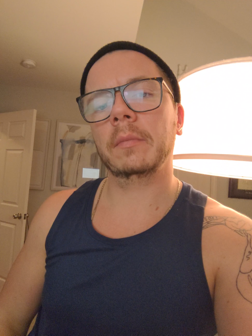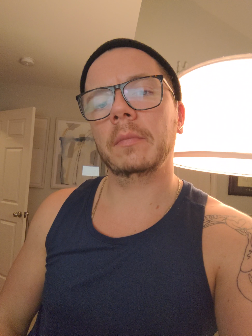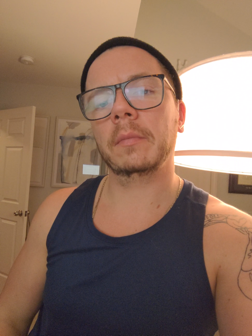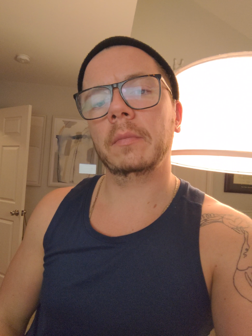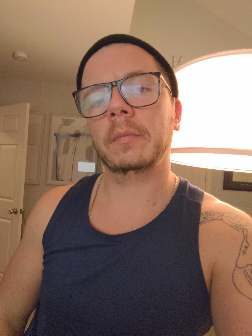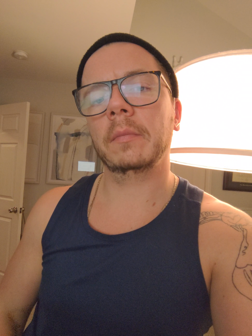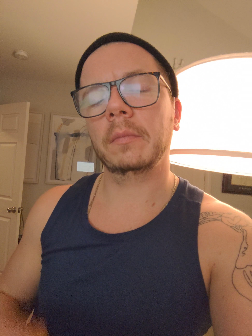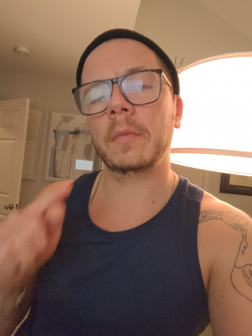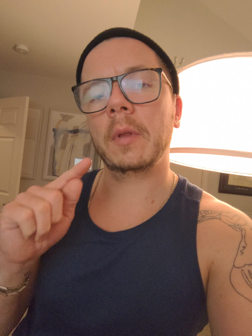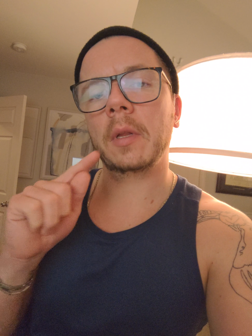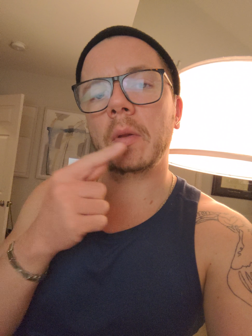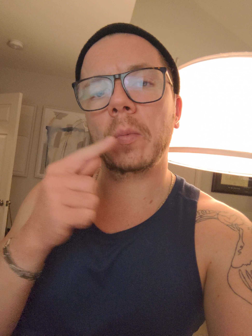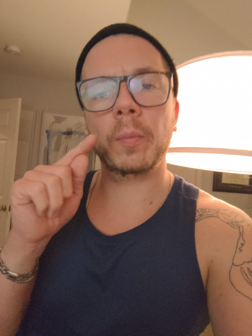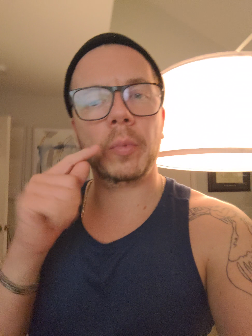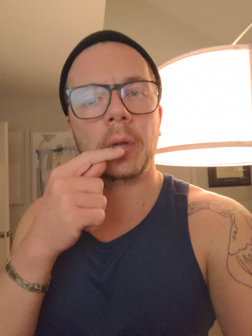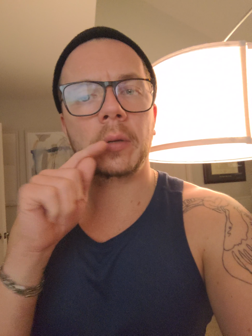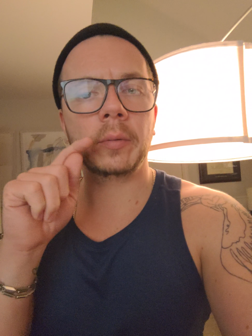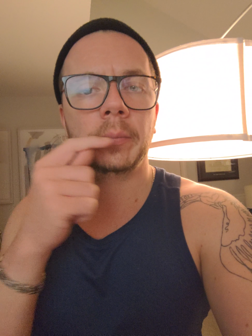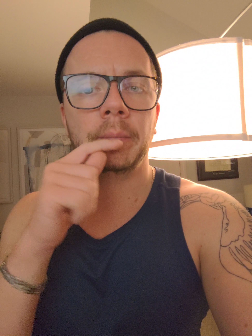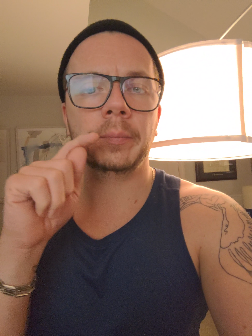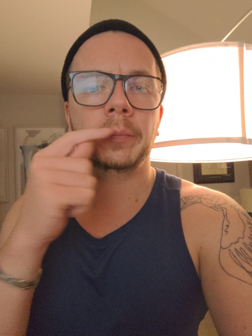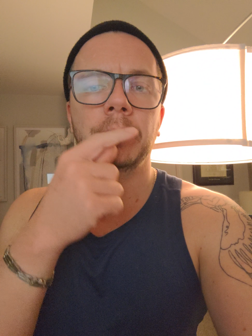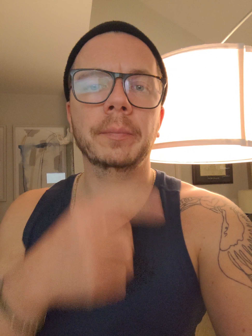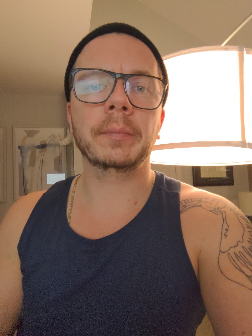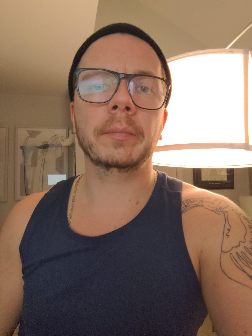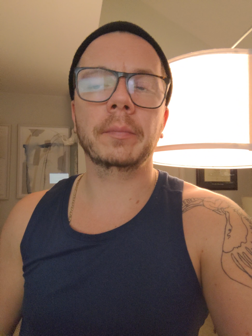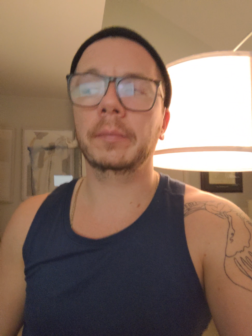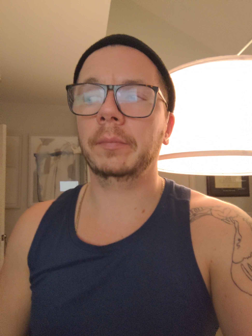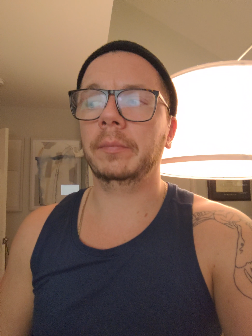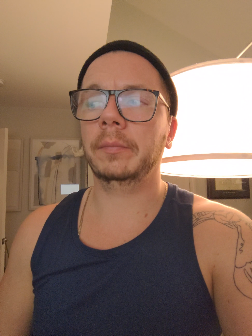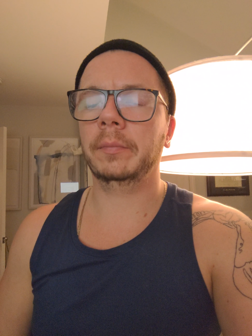toothbrush